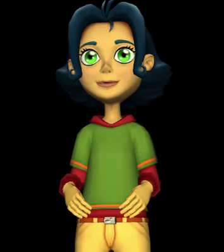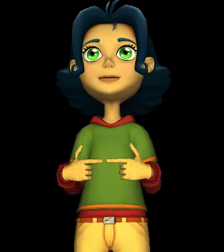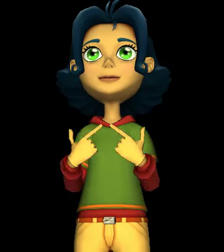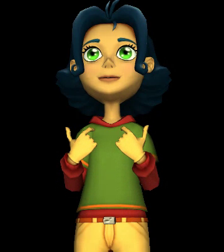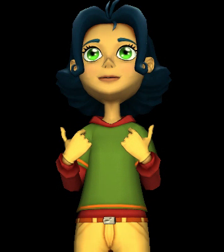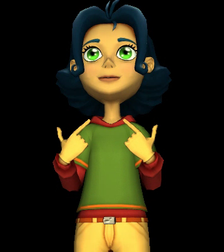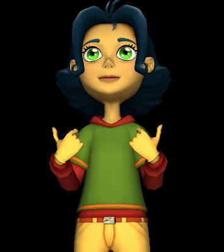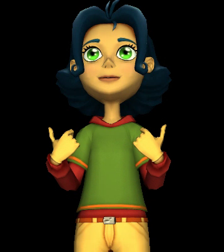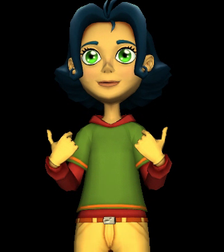مواد